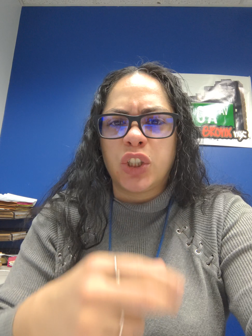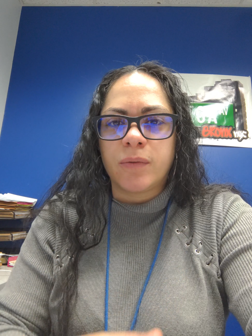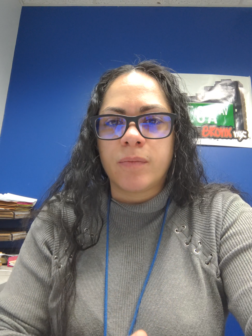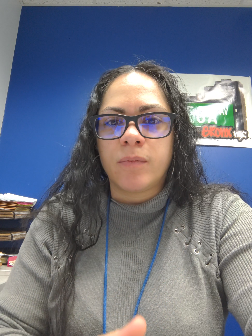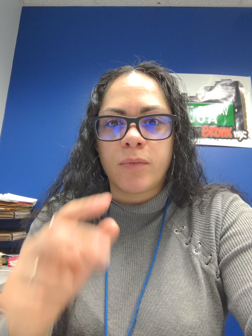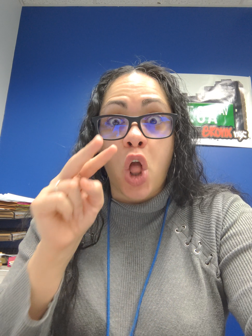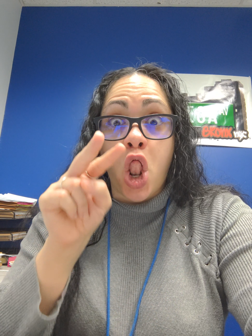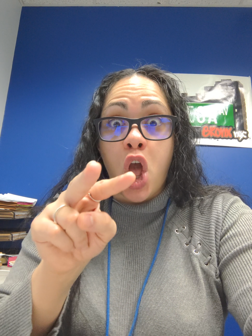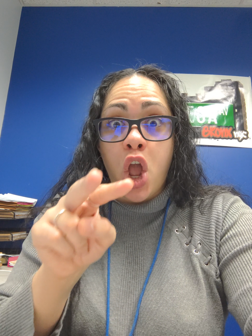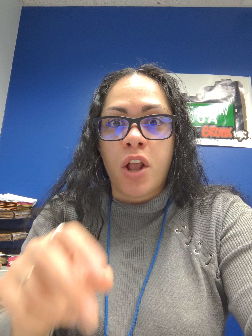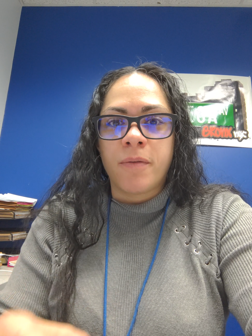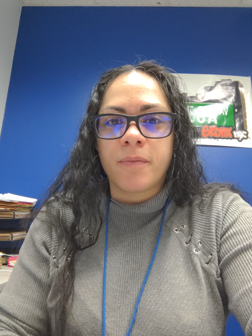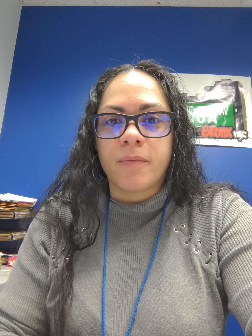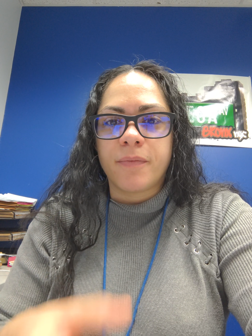look